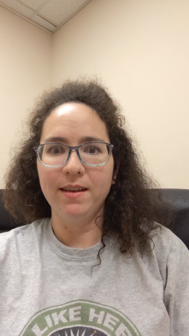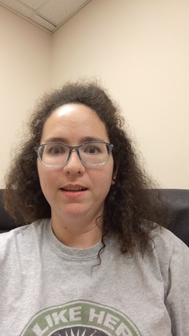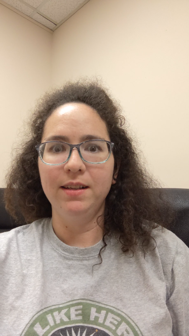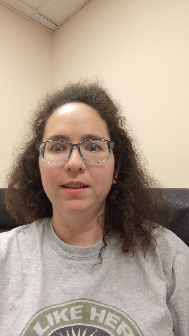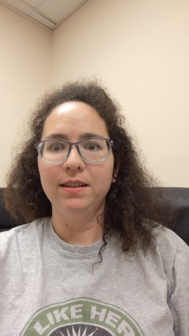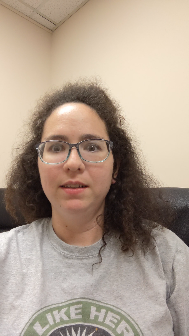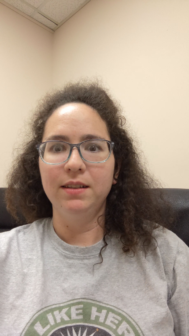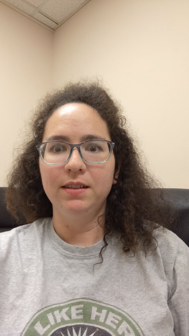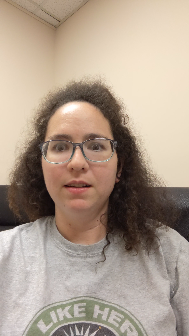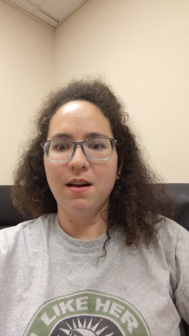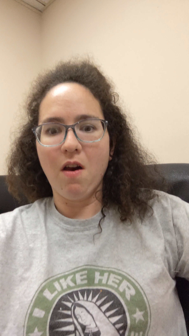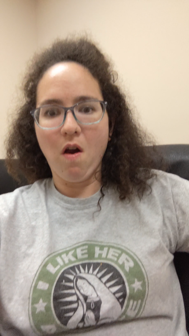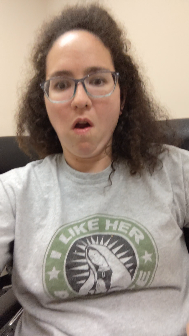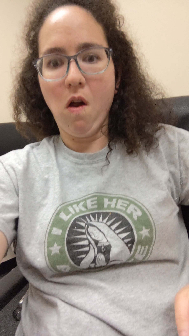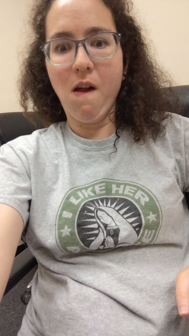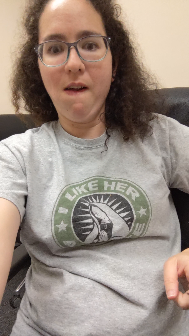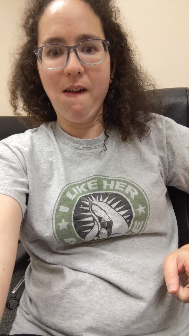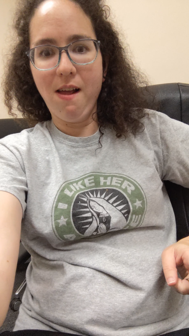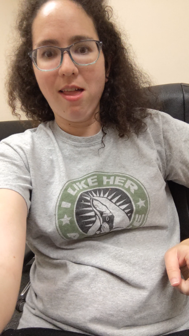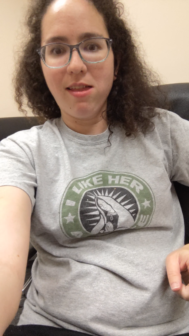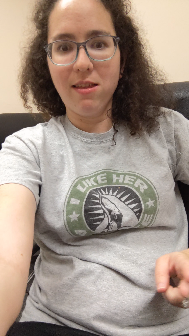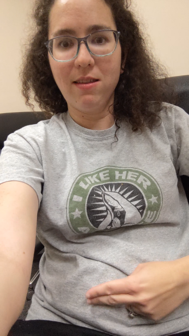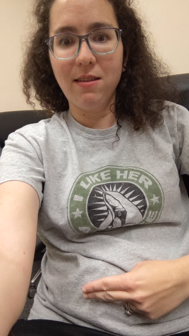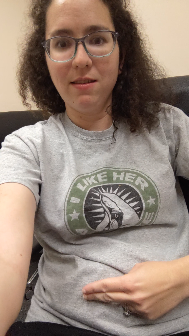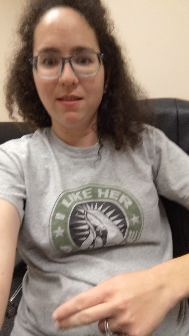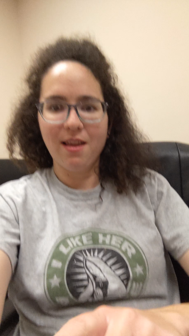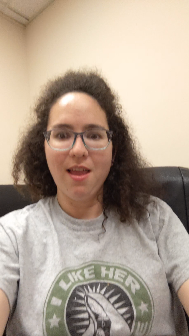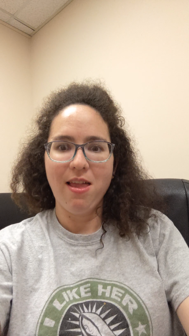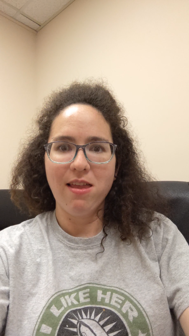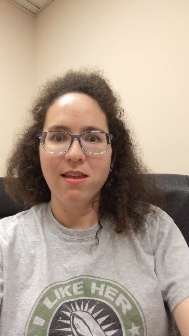belt